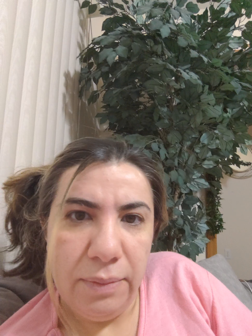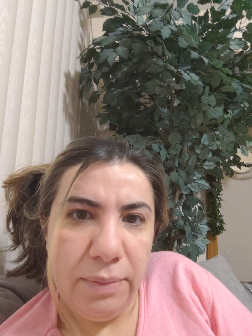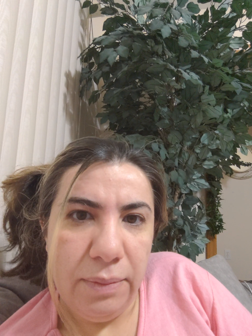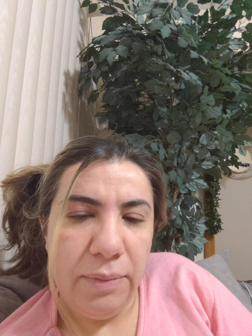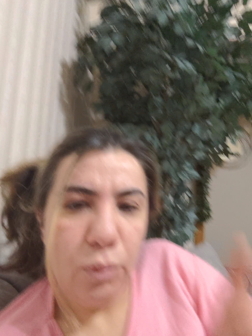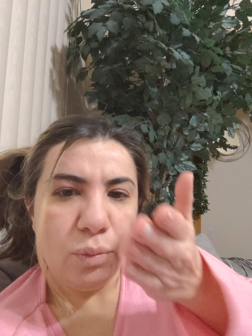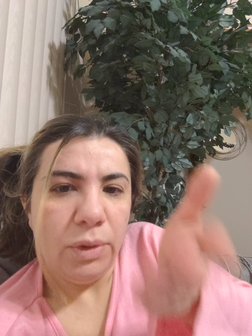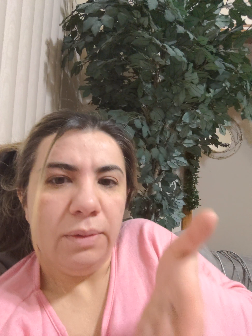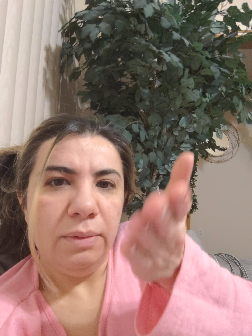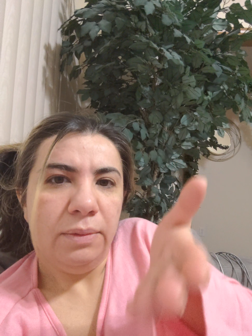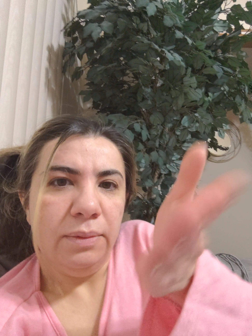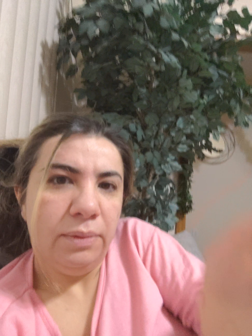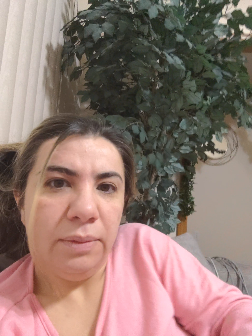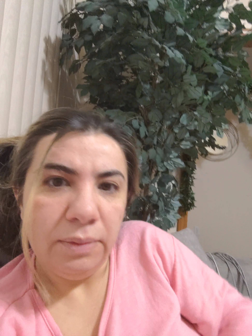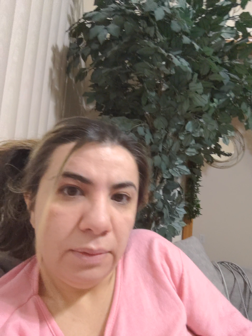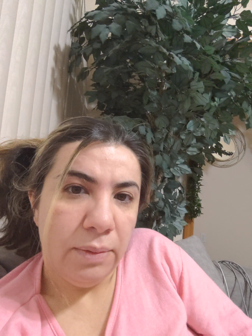boat